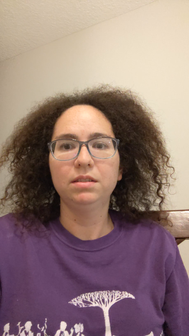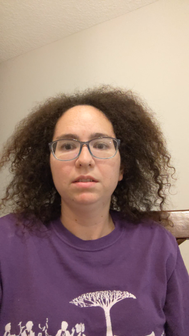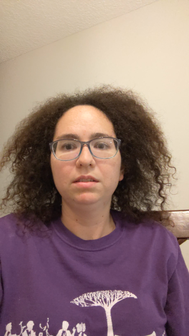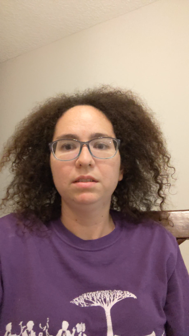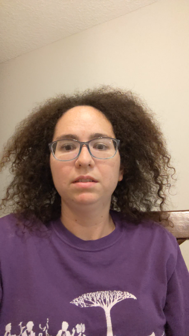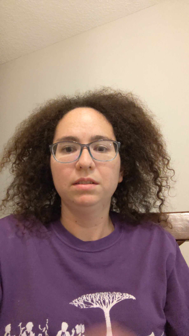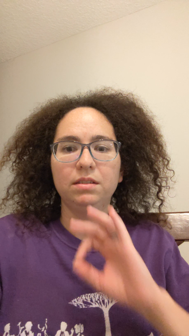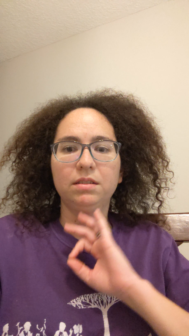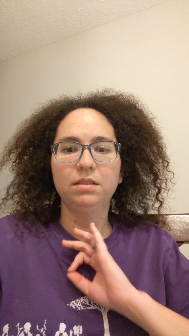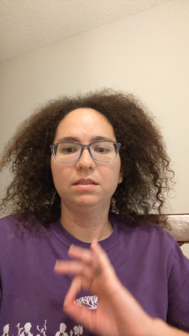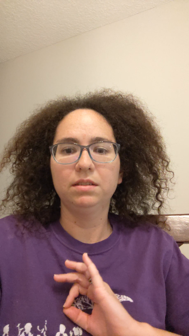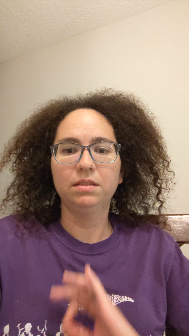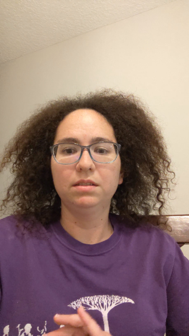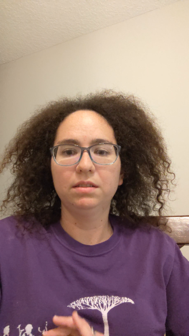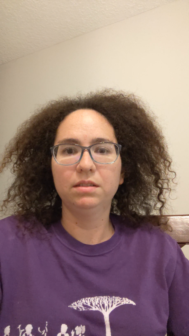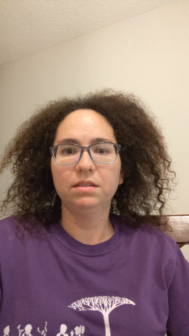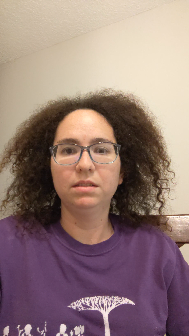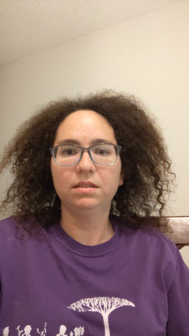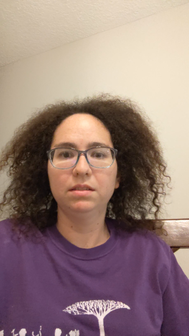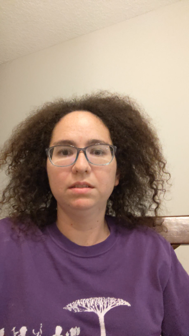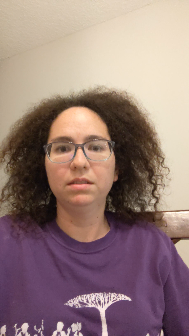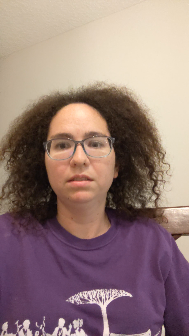button